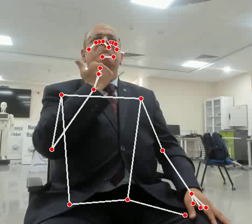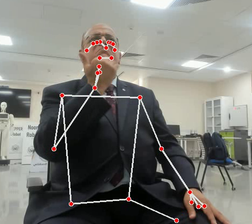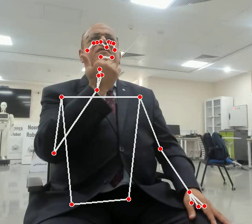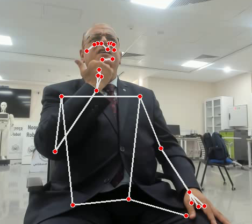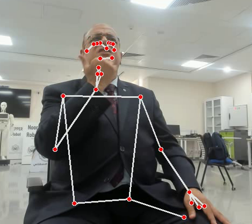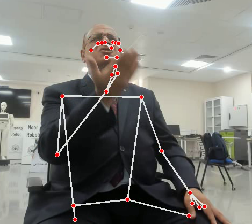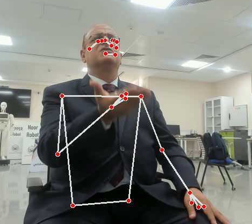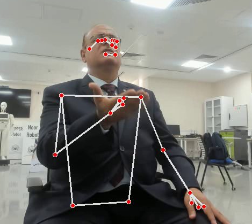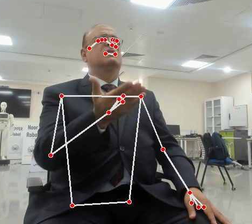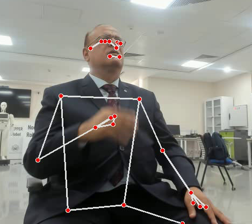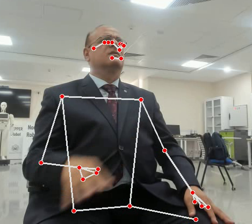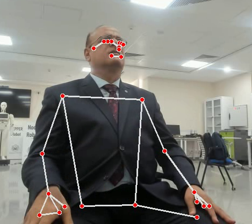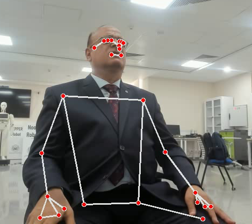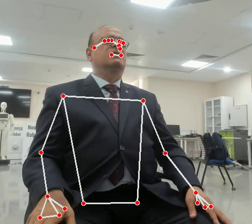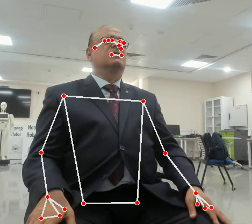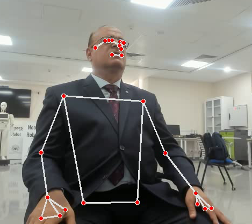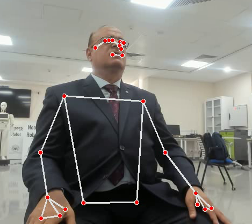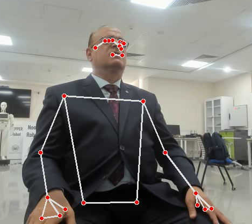mafish